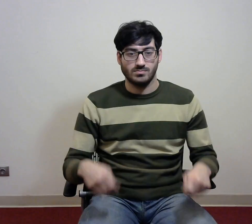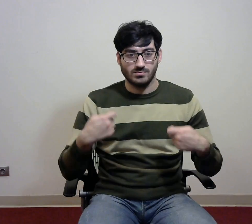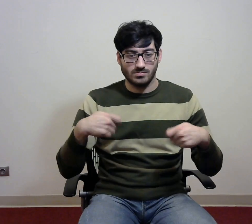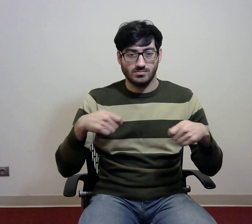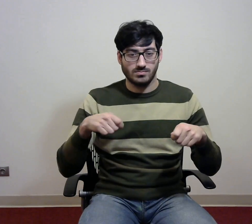satıcı